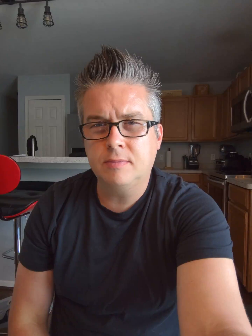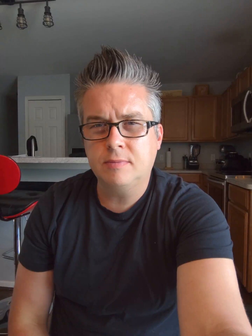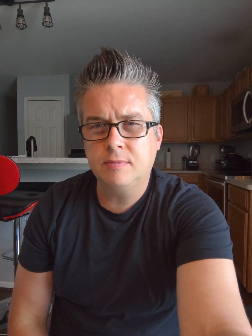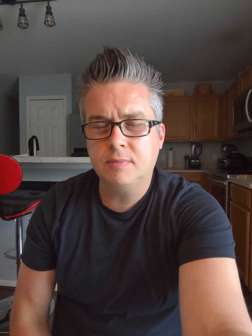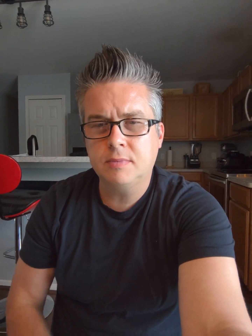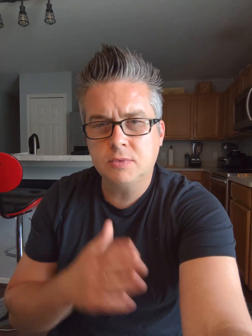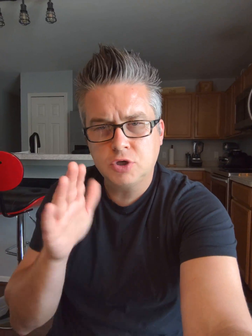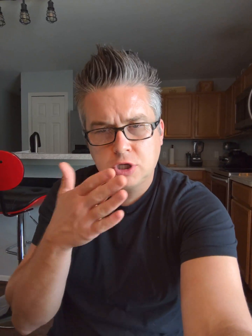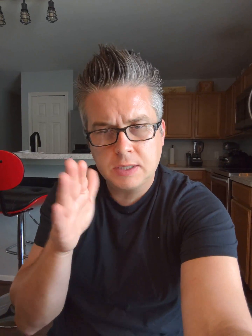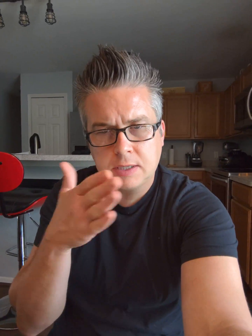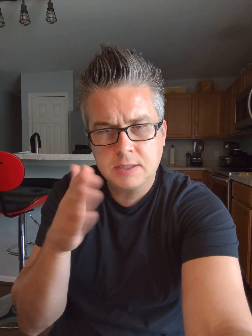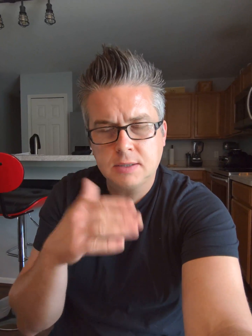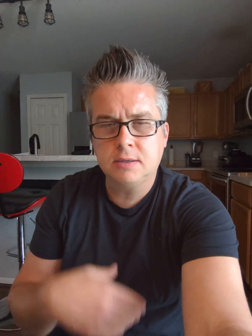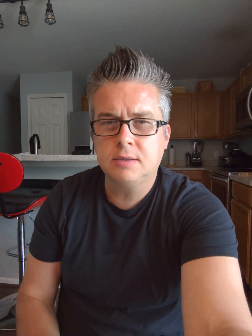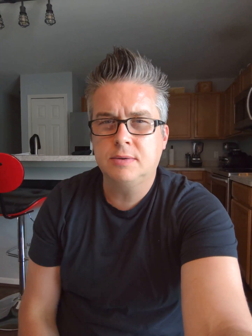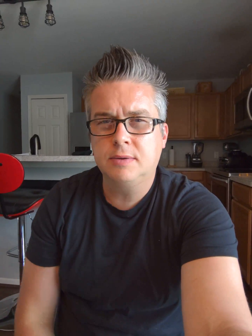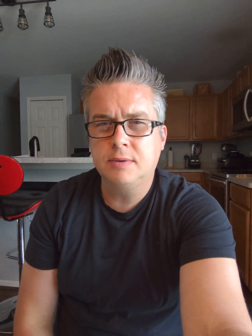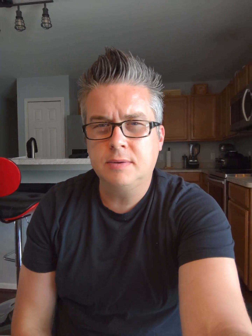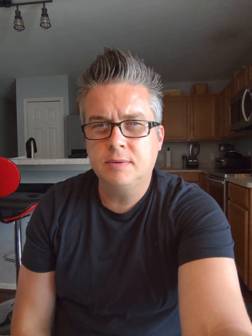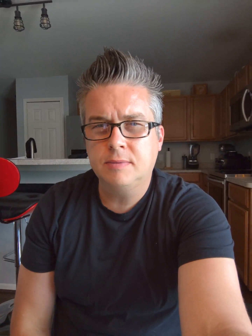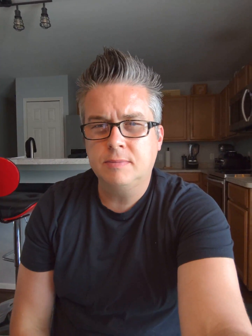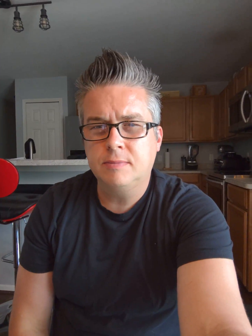share